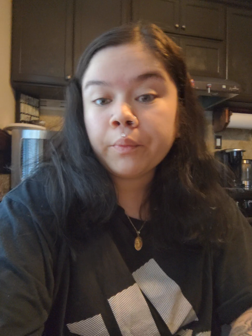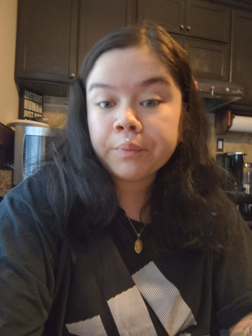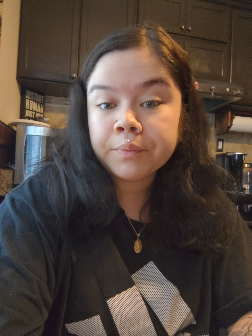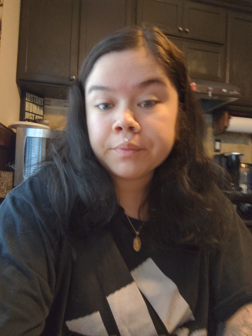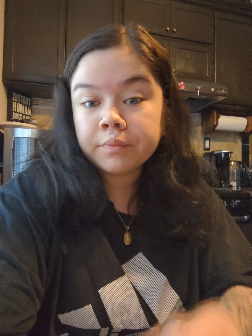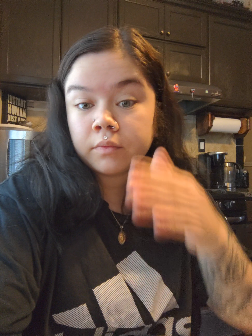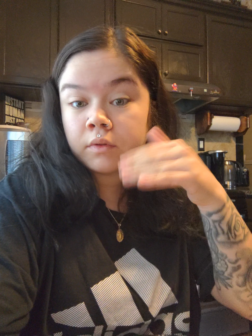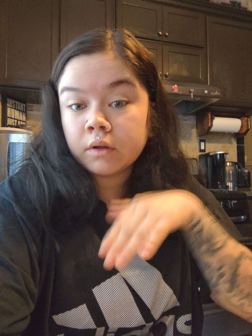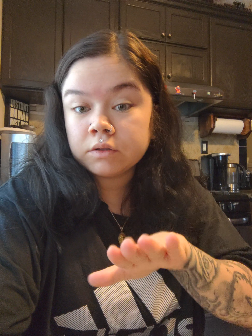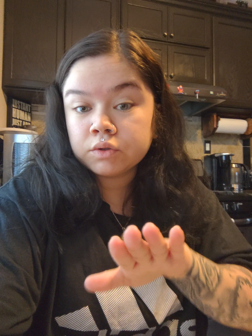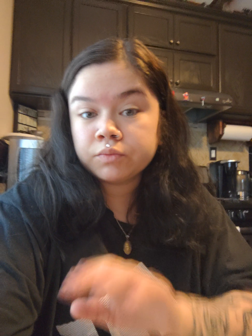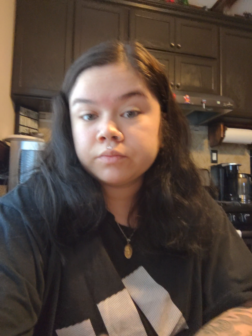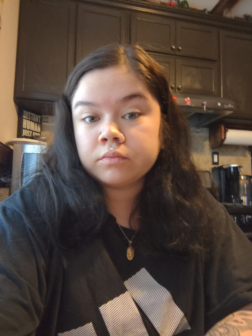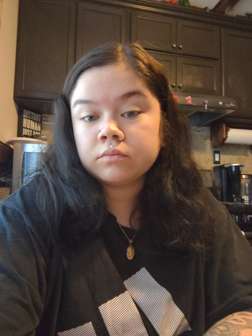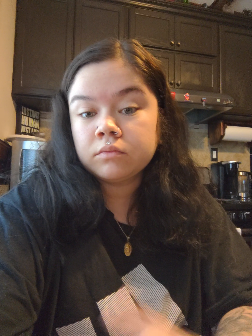into